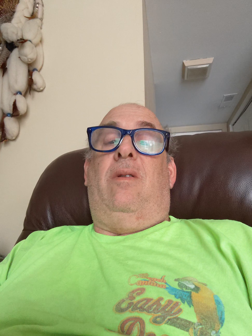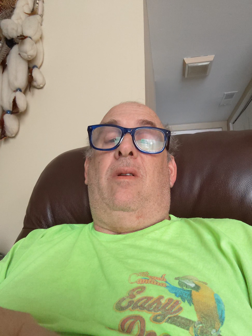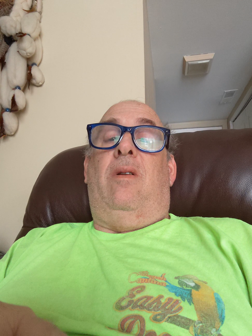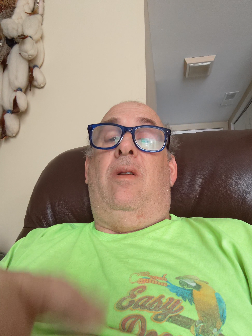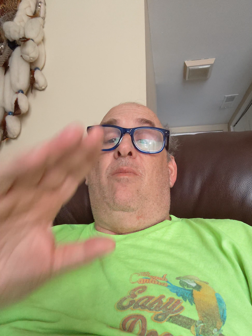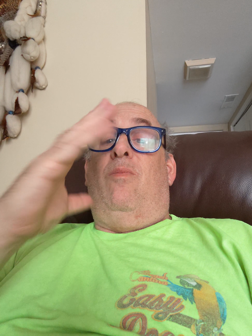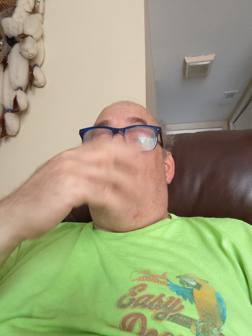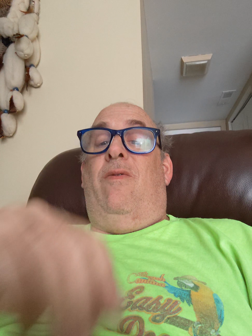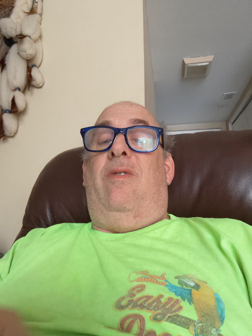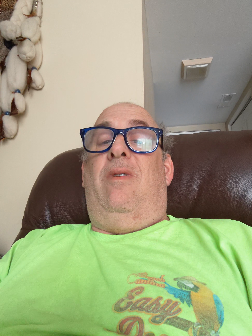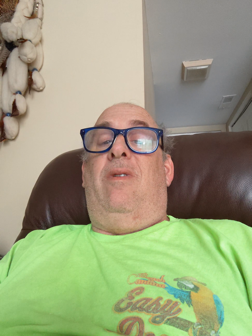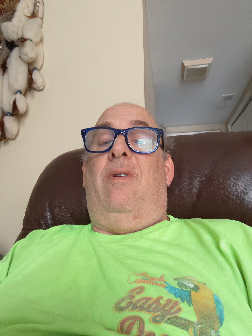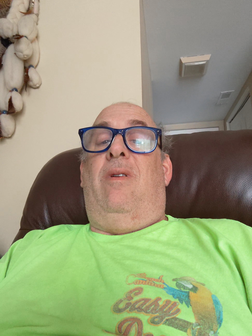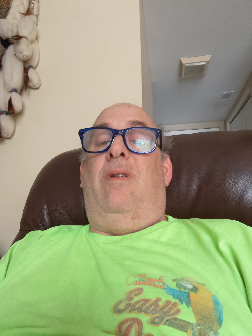pretty